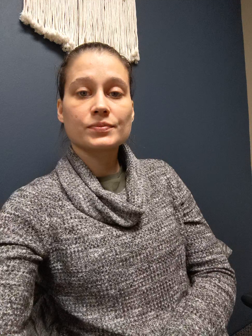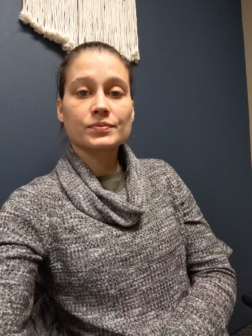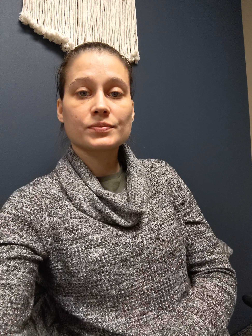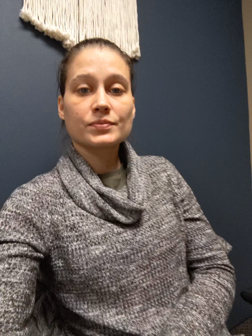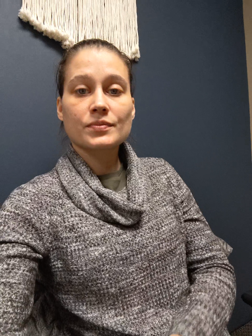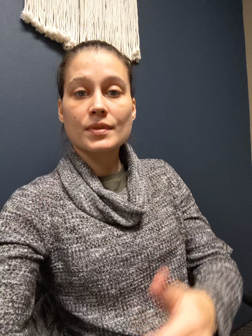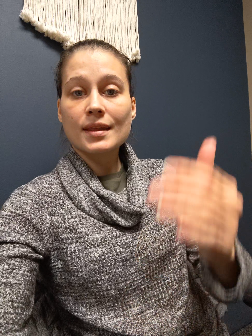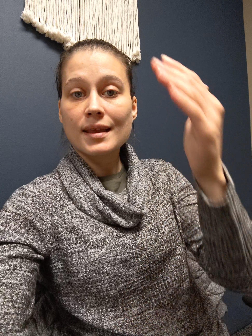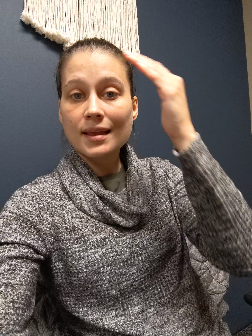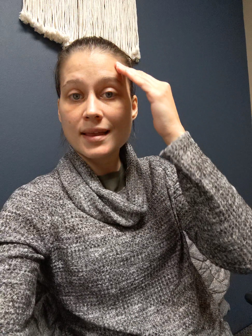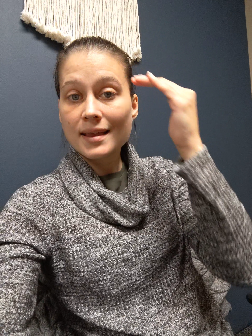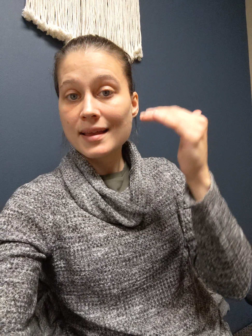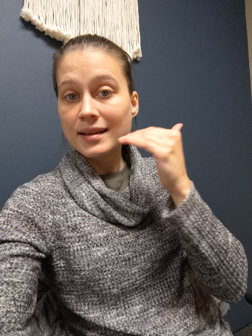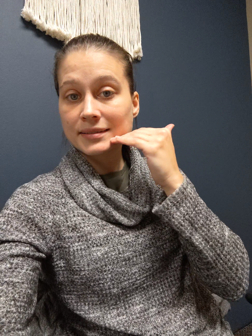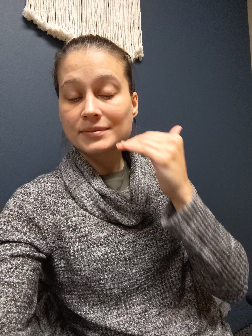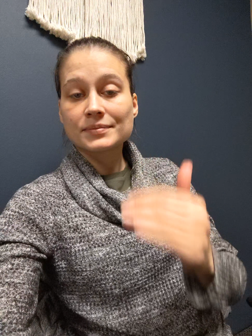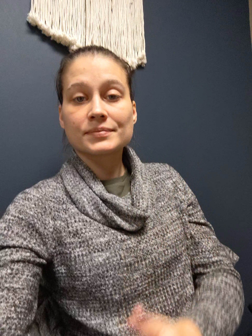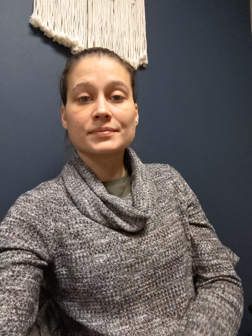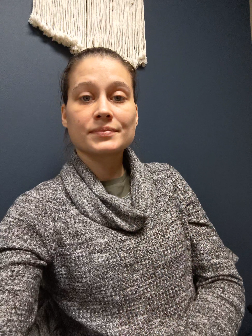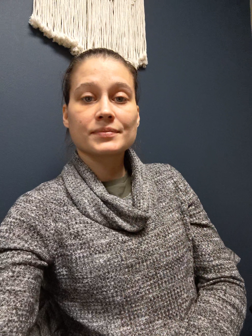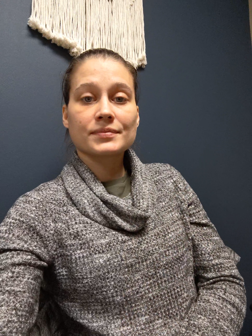head